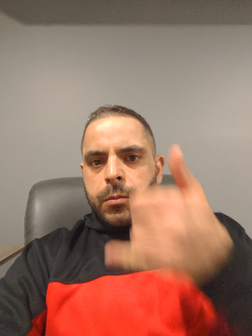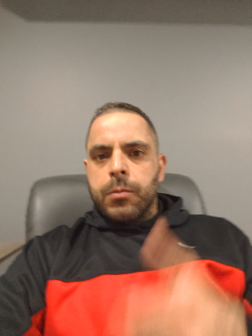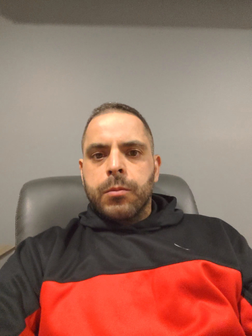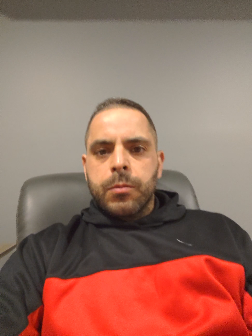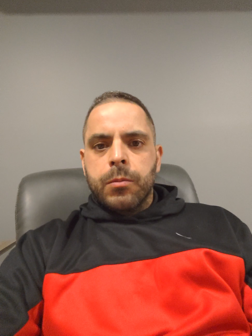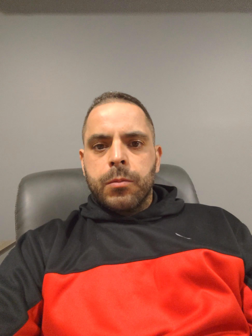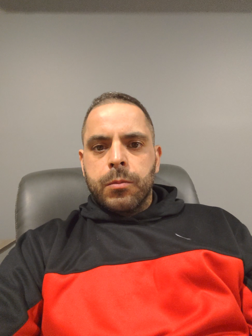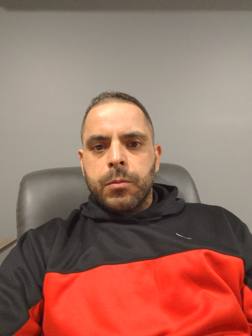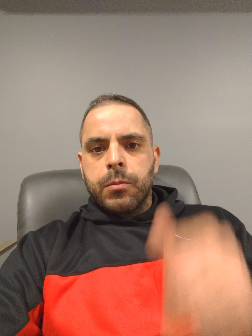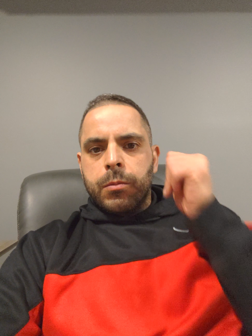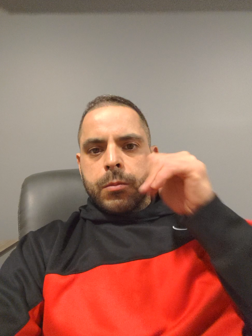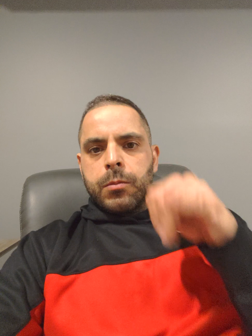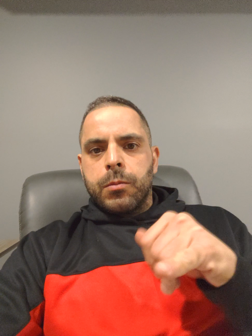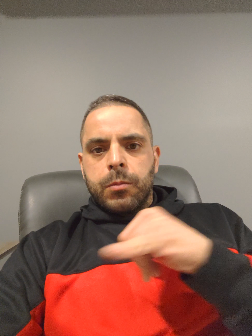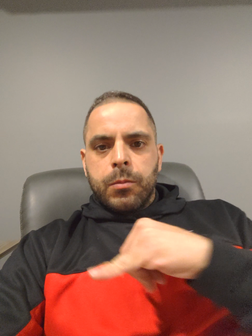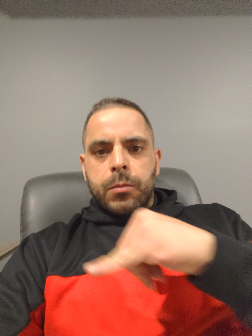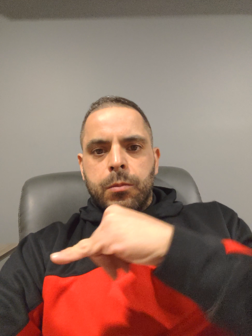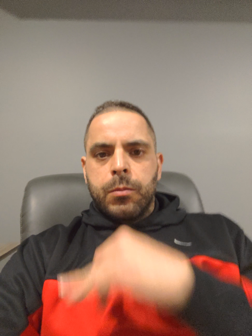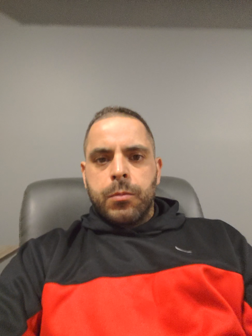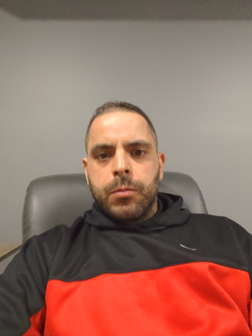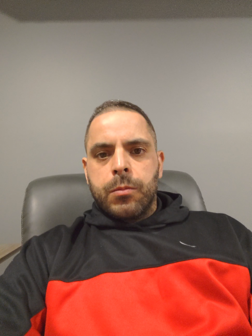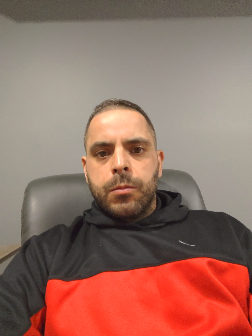backyard